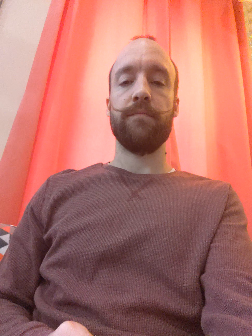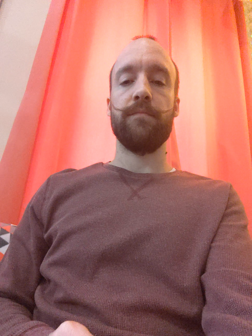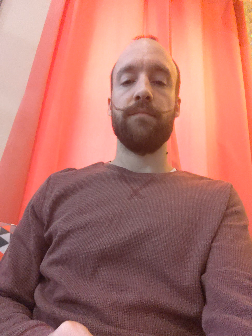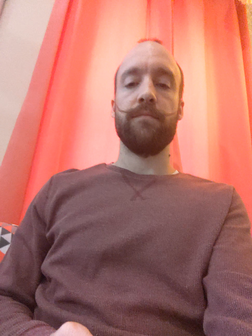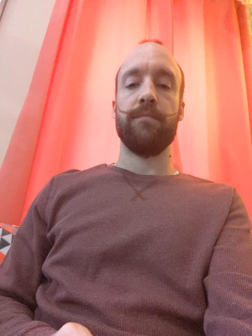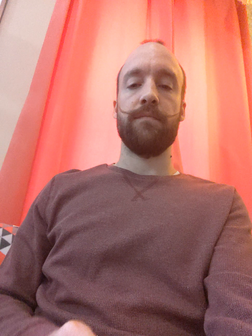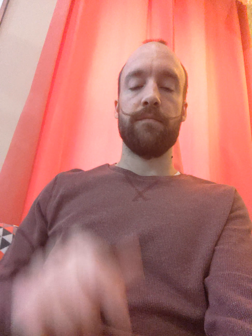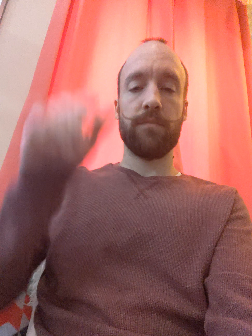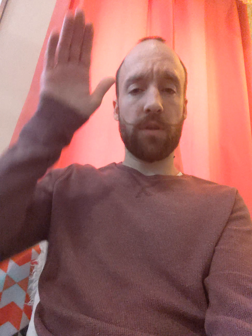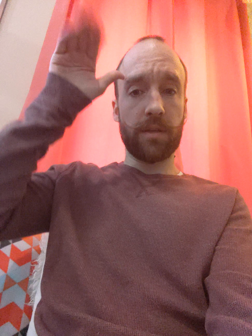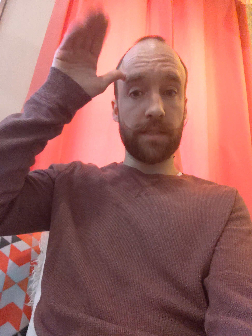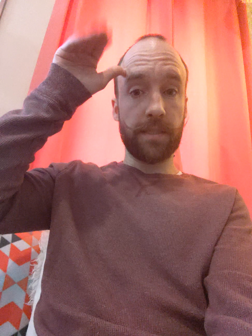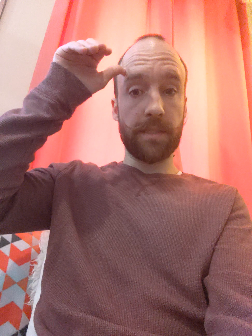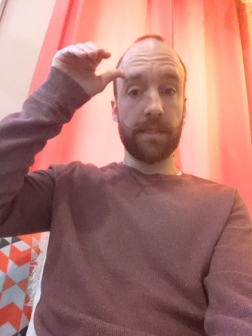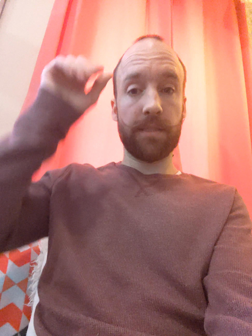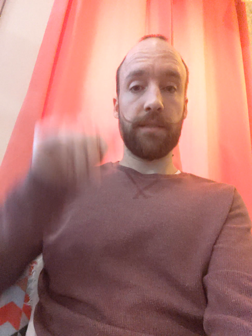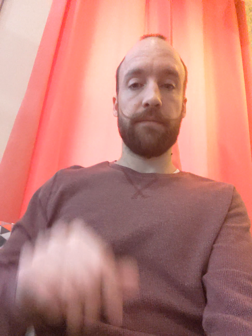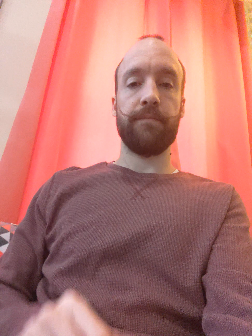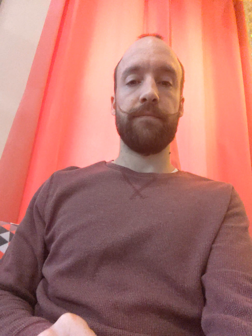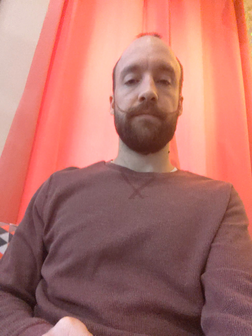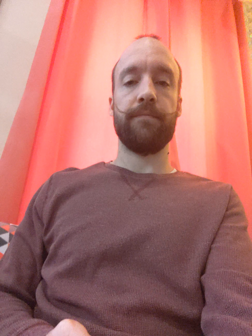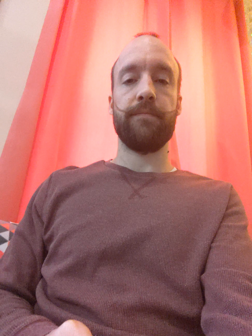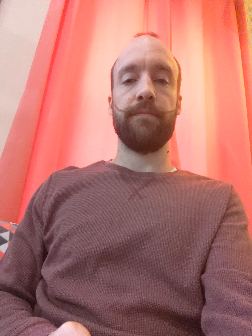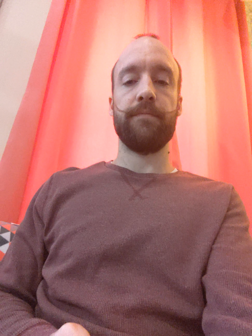donkey